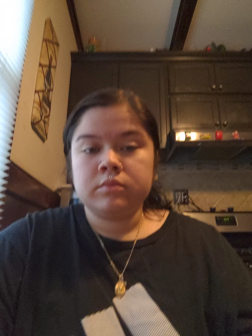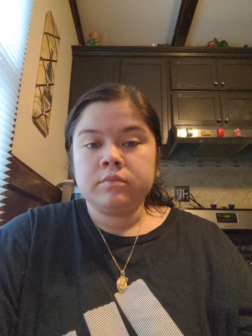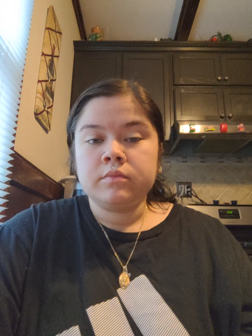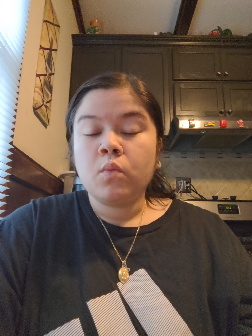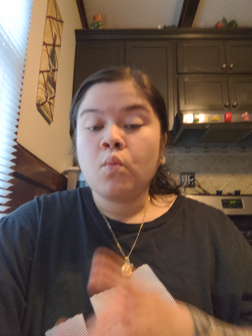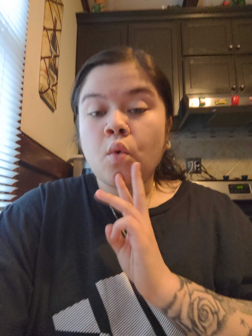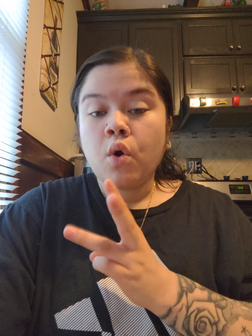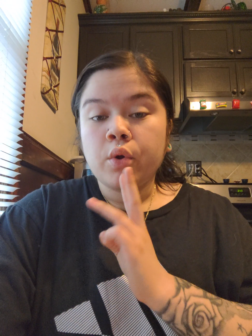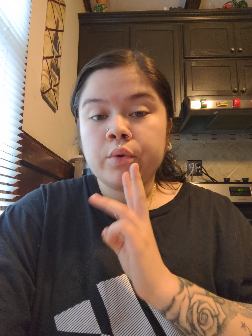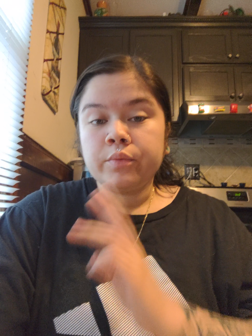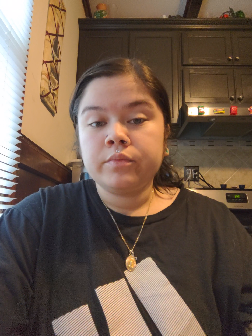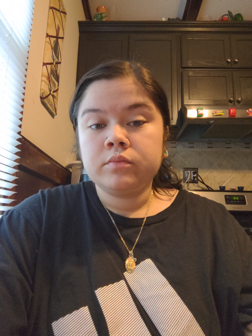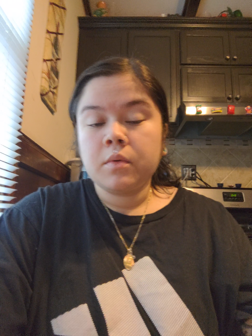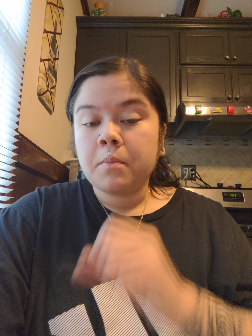water